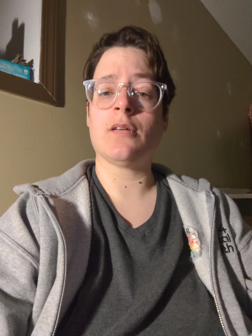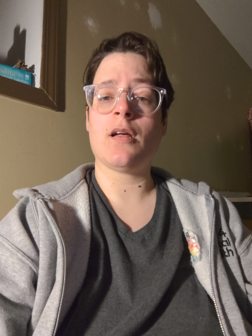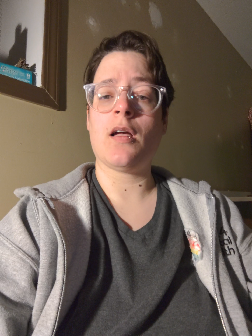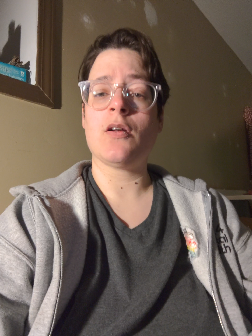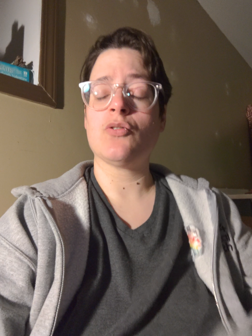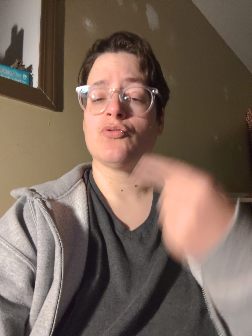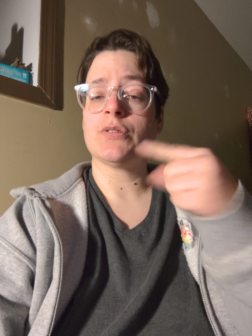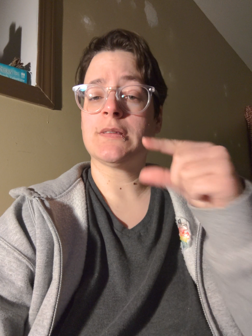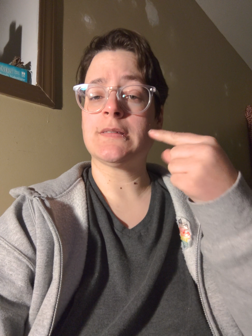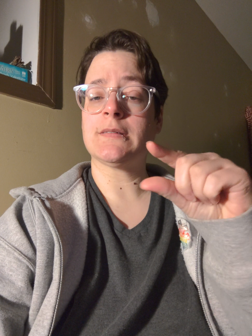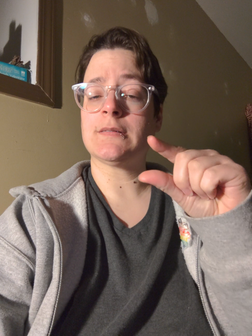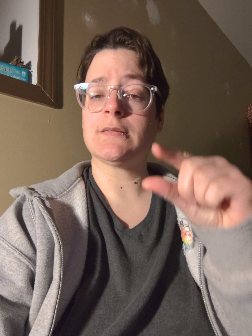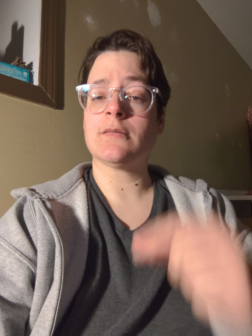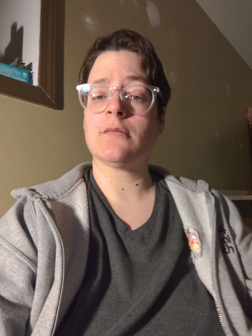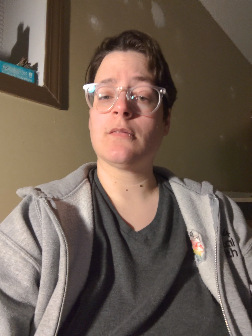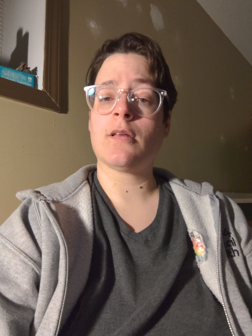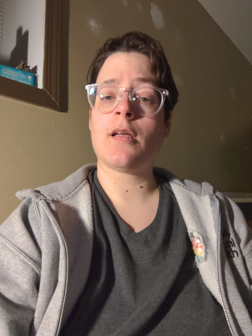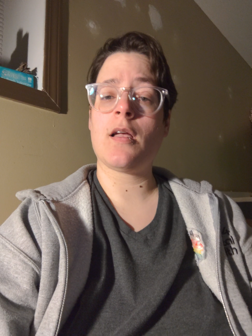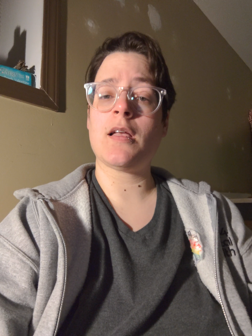green